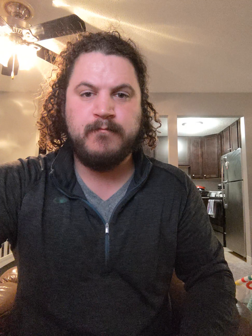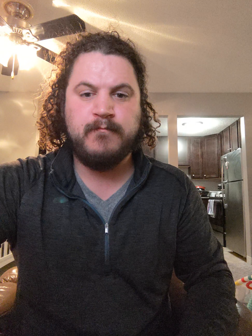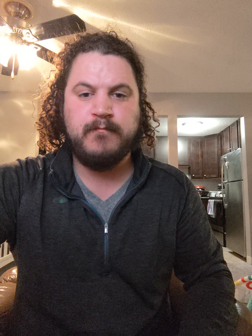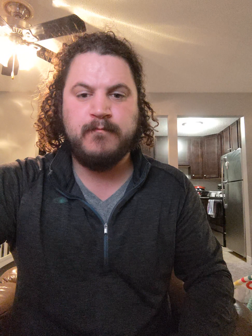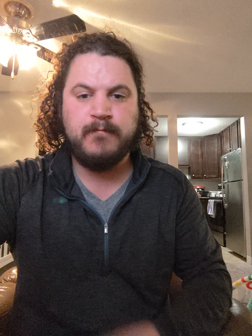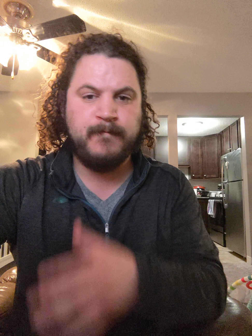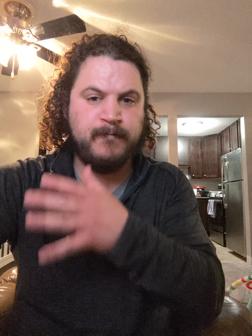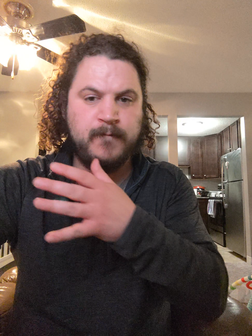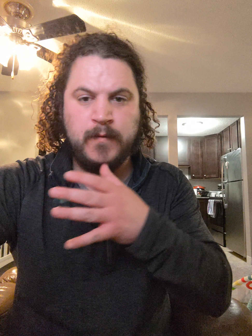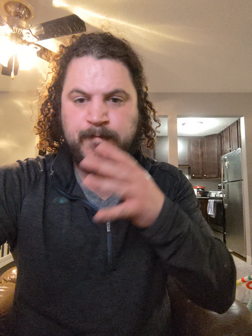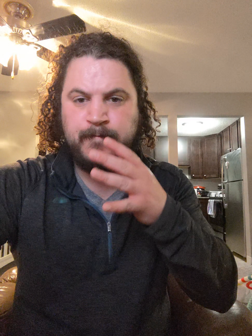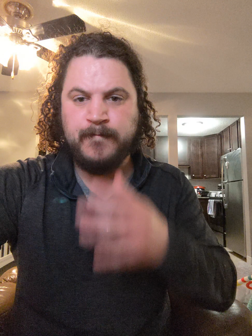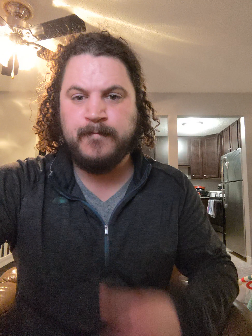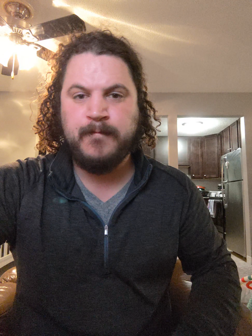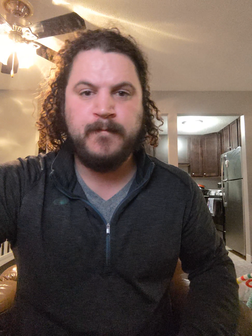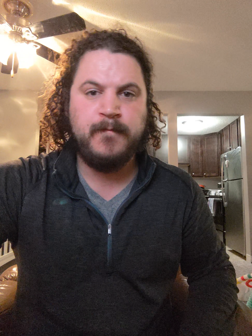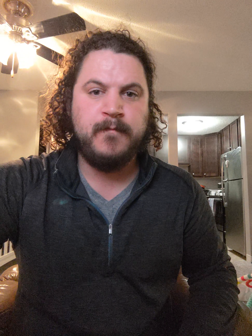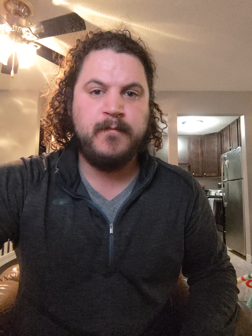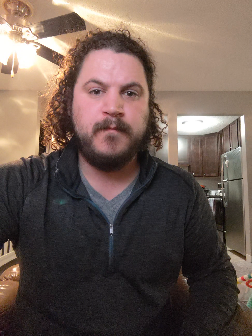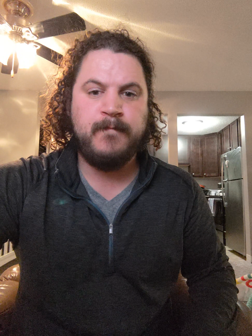farm